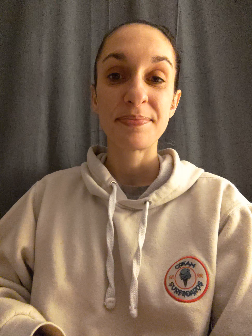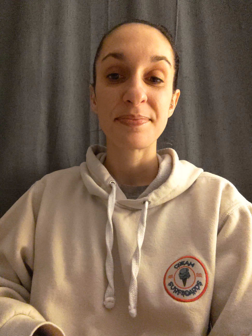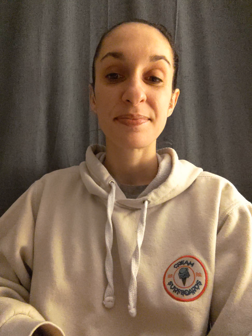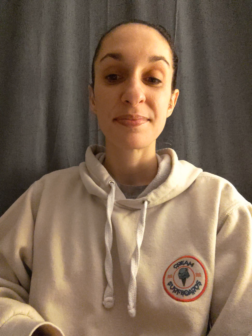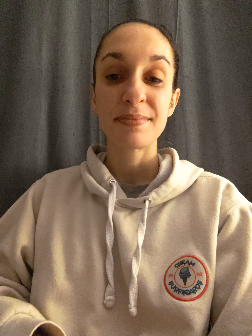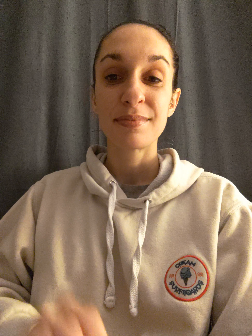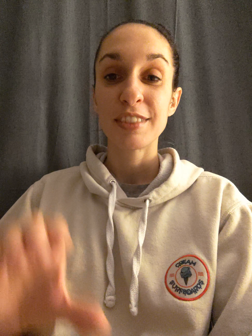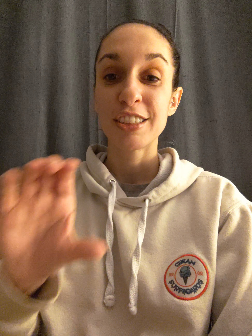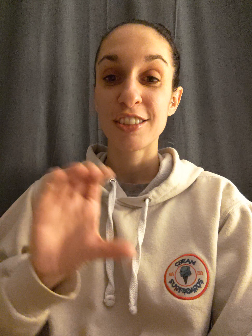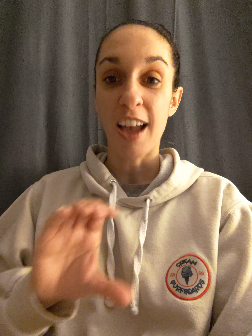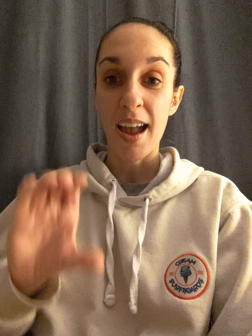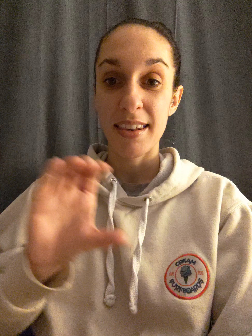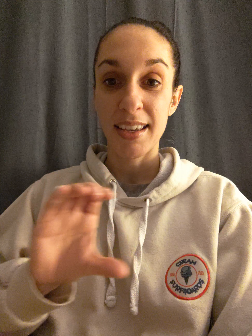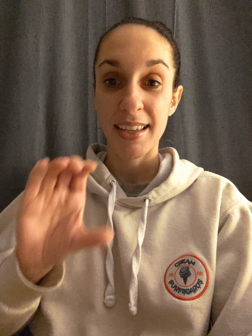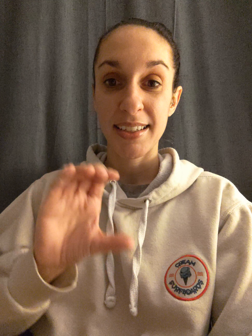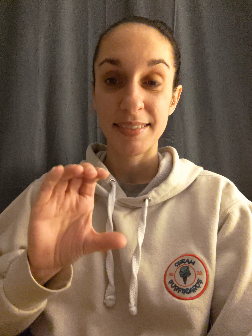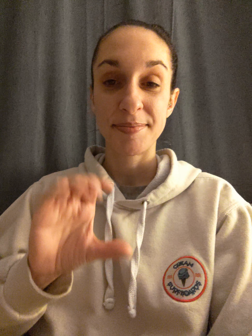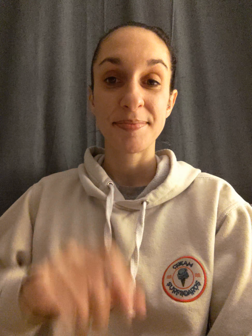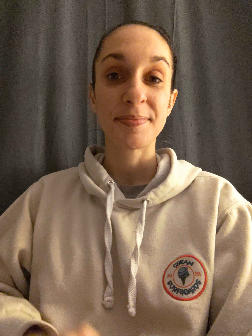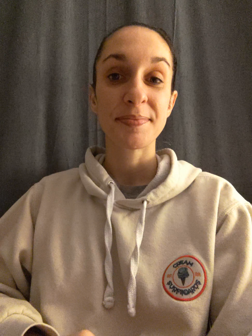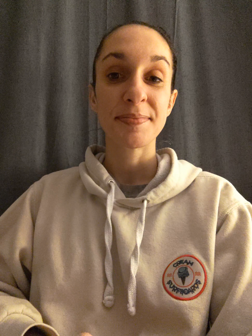chocolate